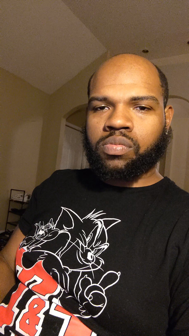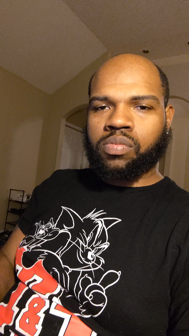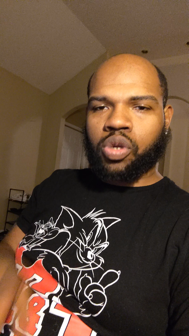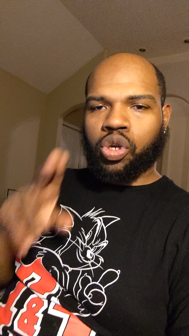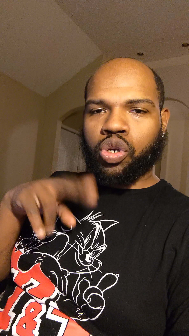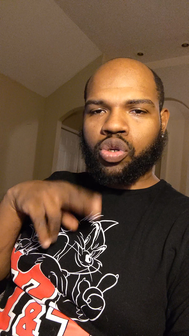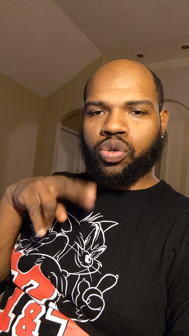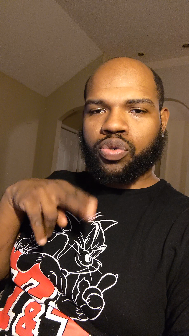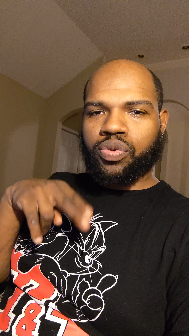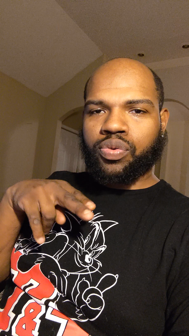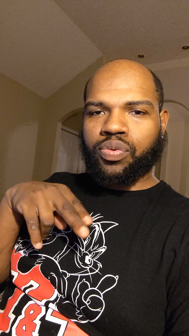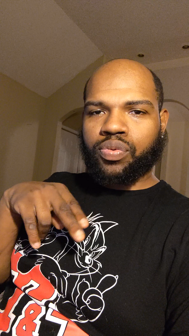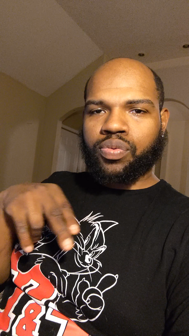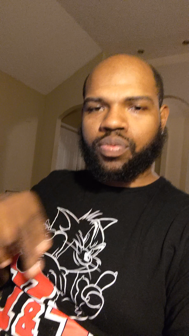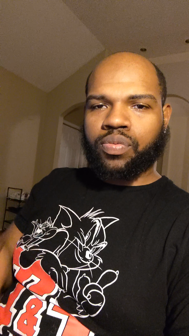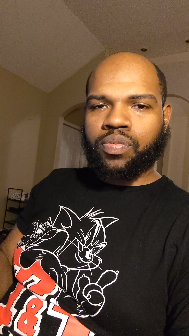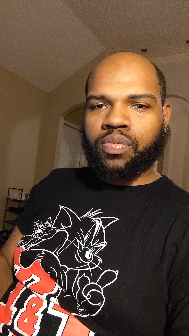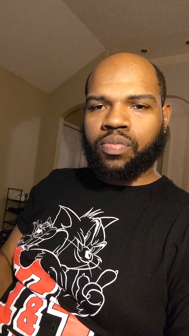nurse